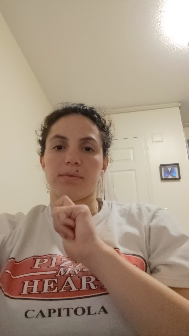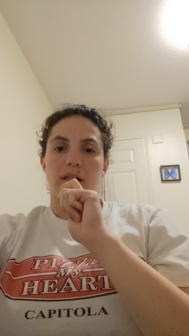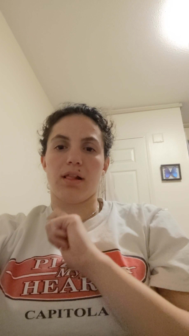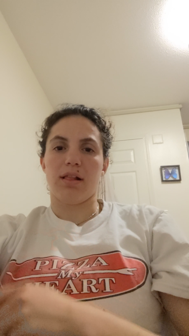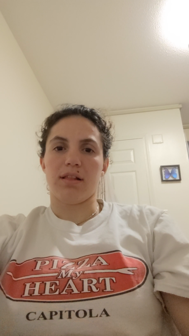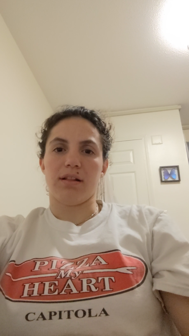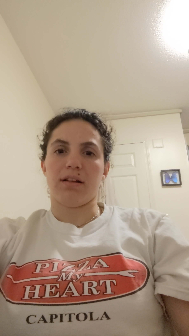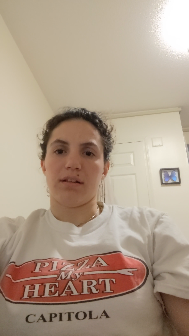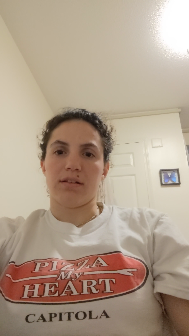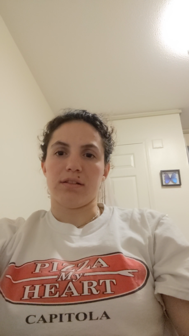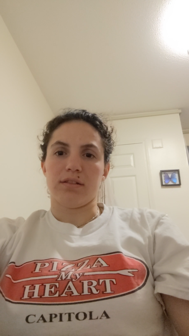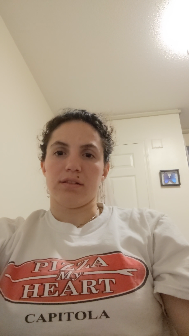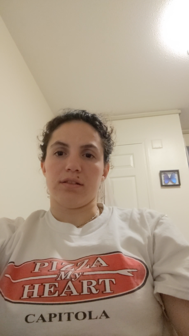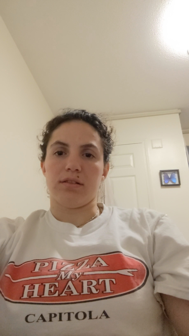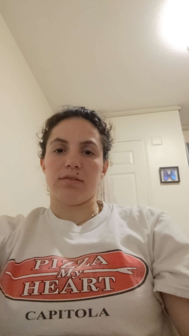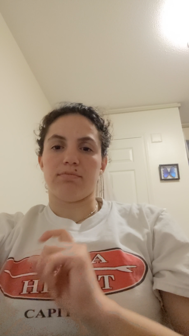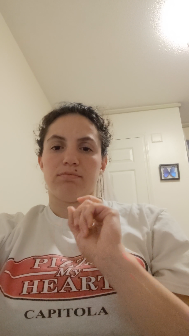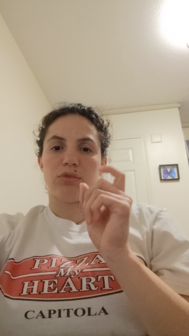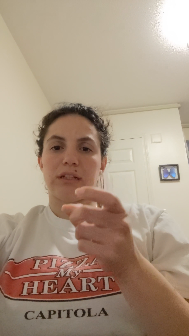present